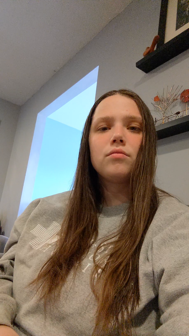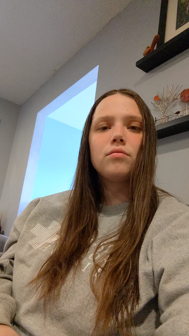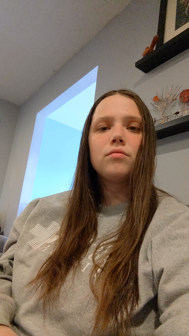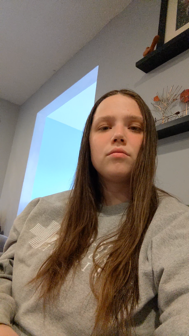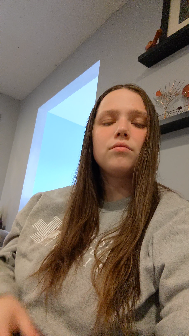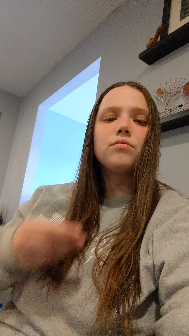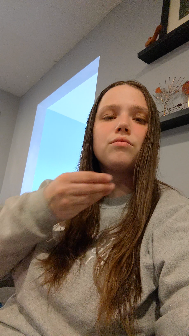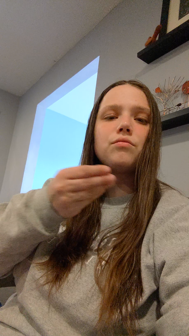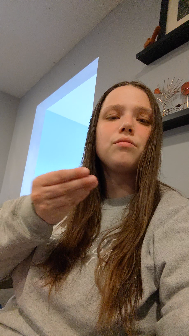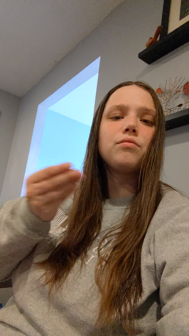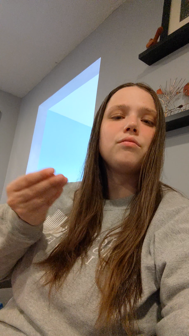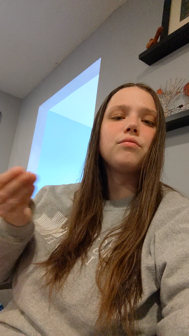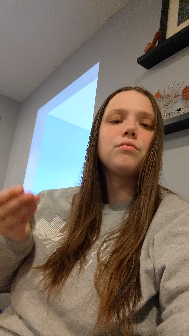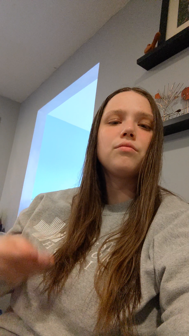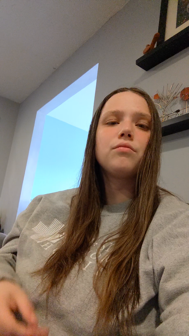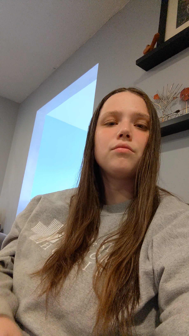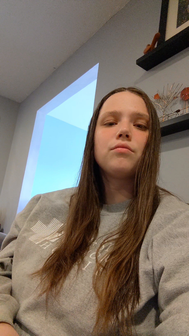shopping